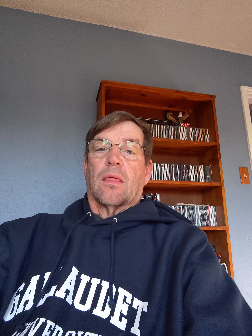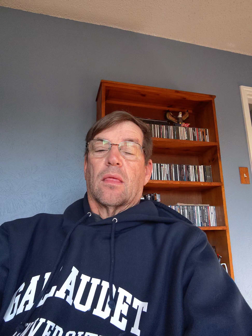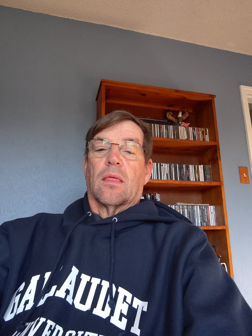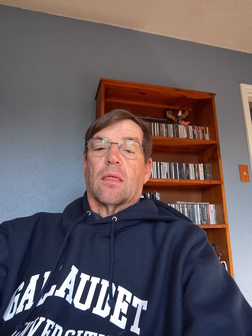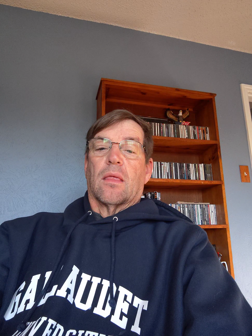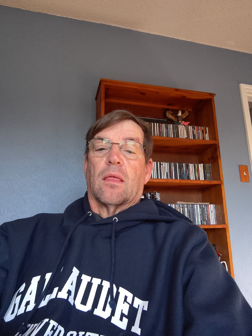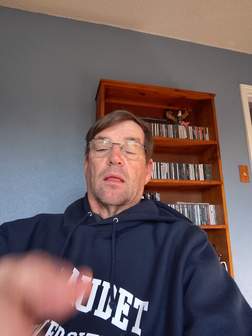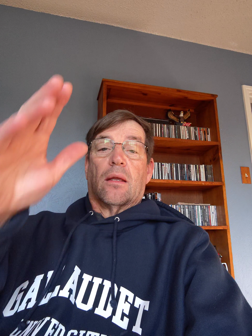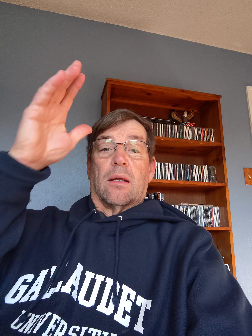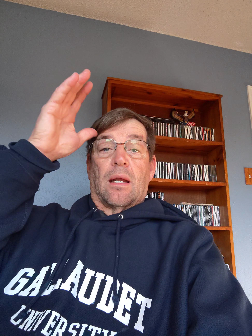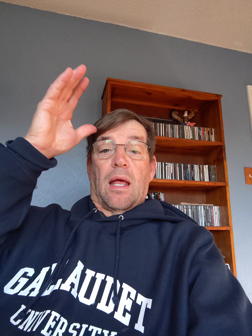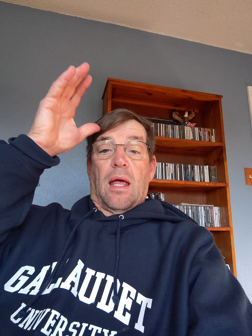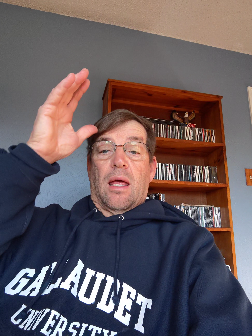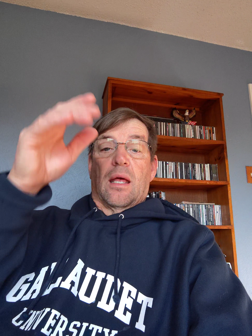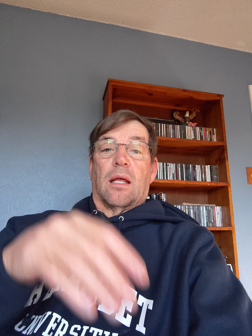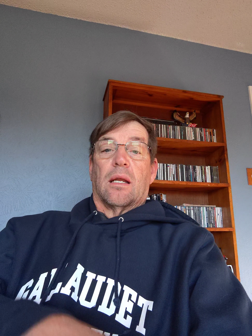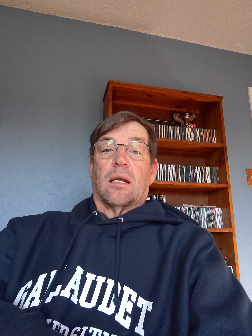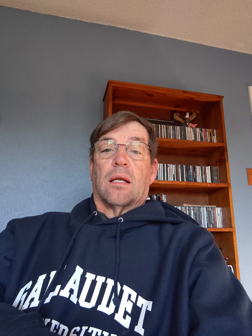dad